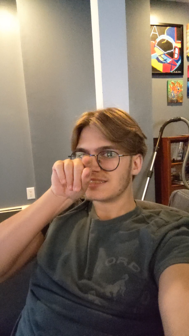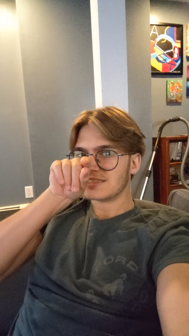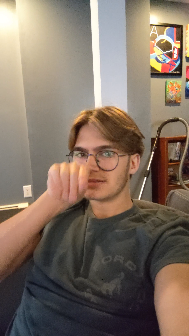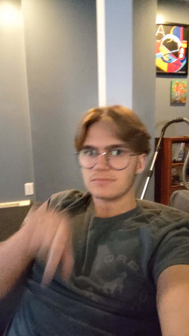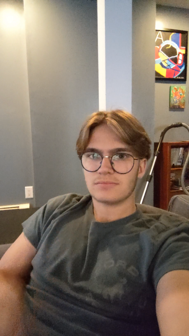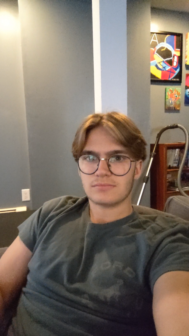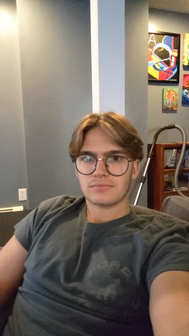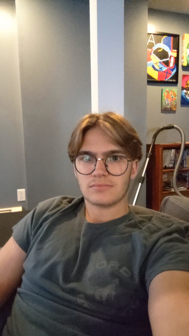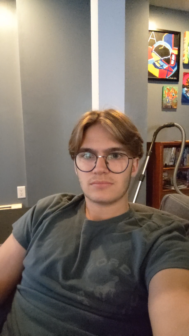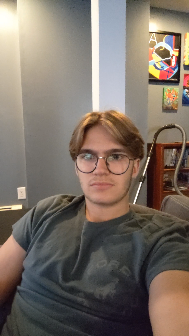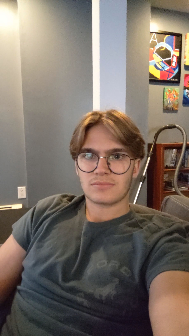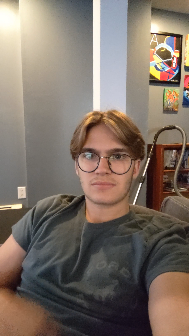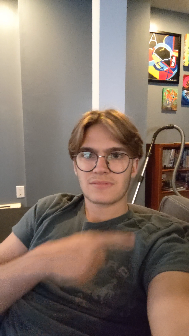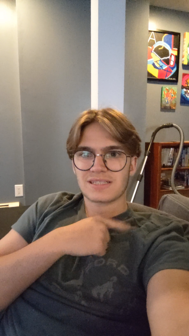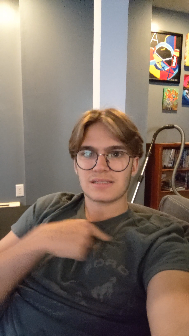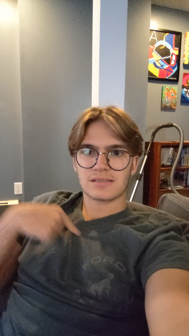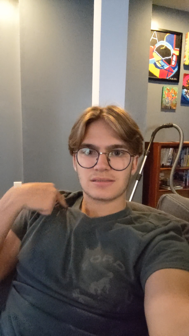necklace